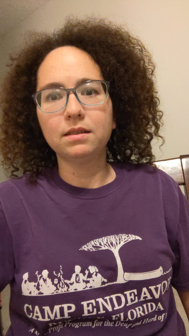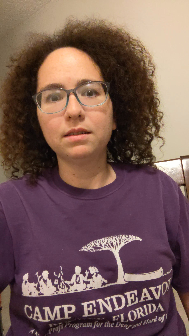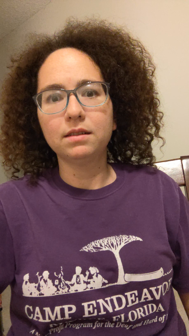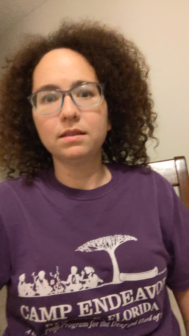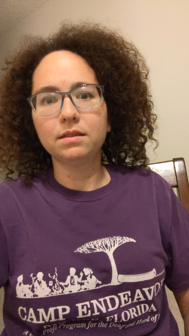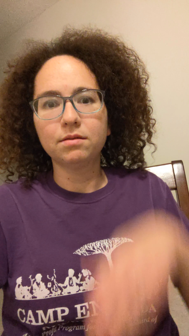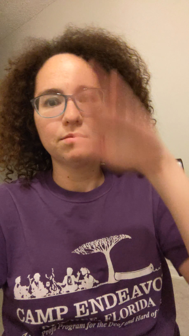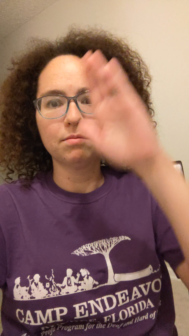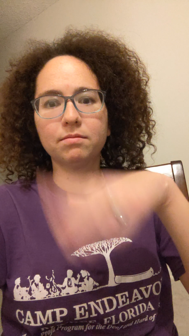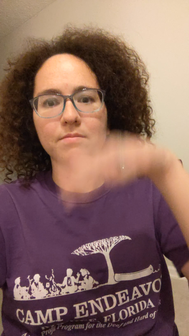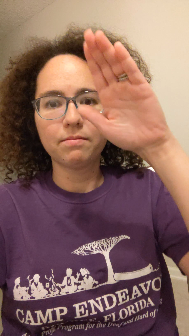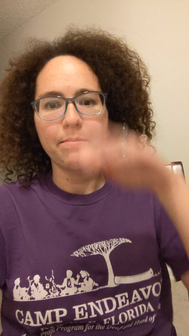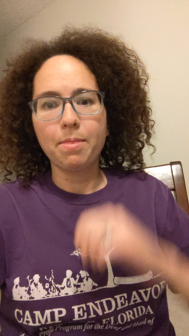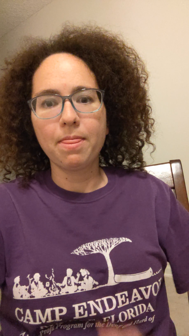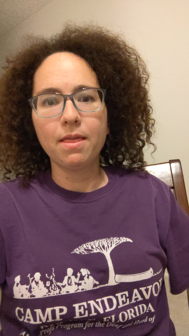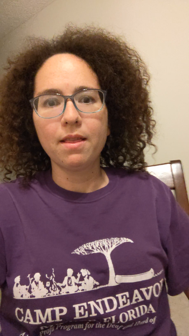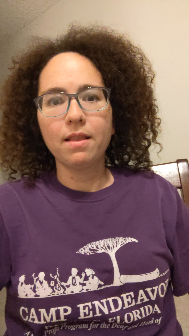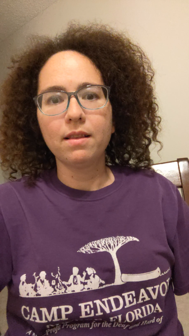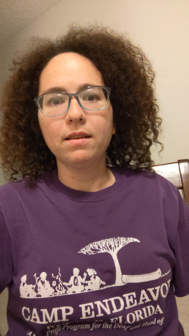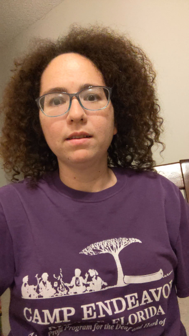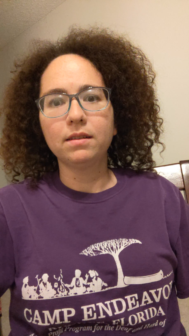paint